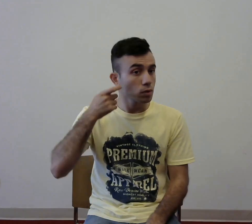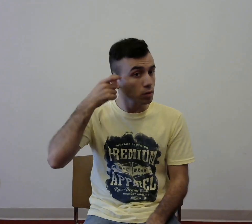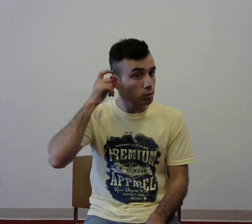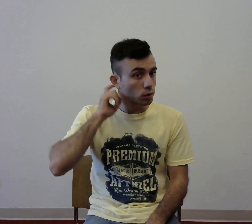aparat